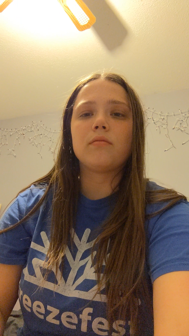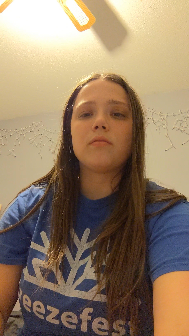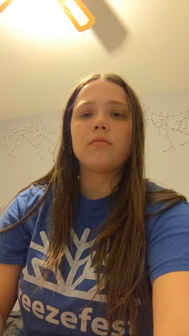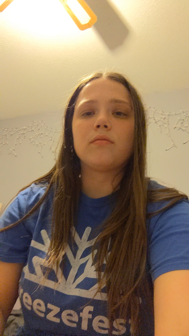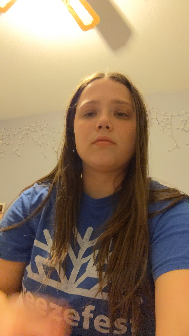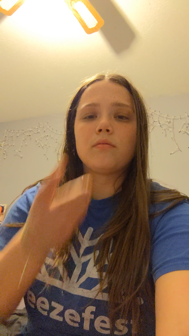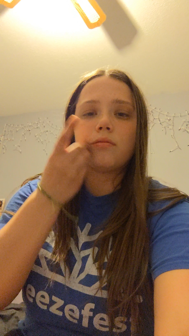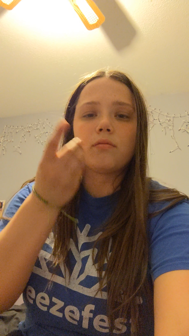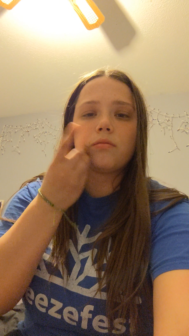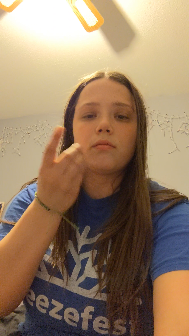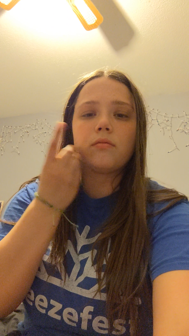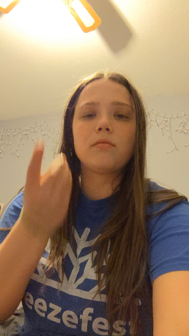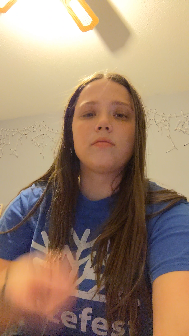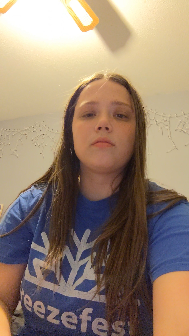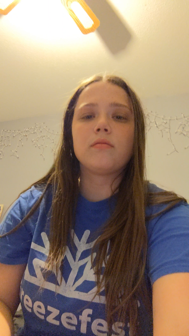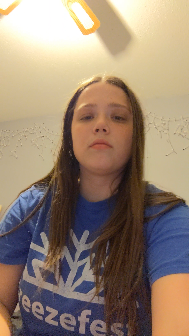dinner